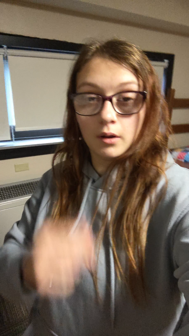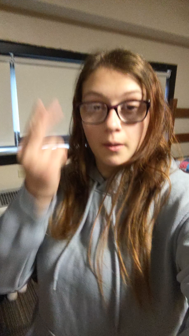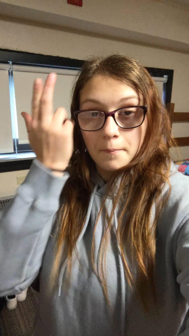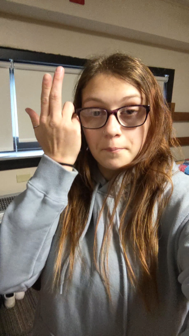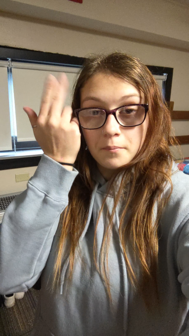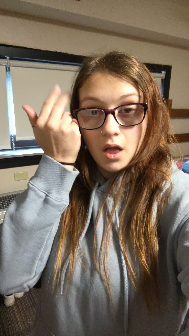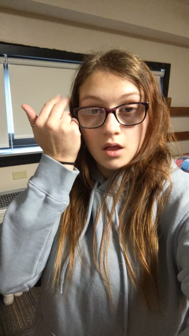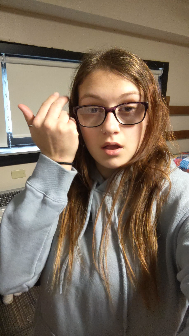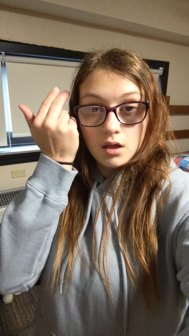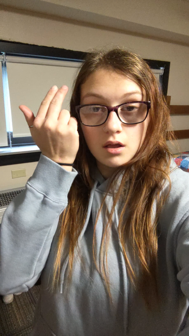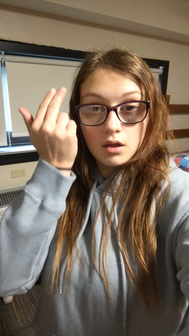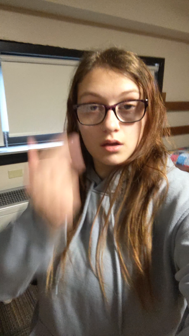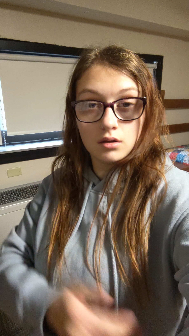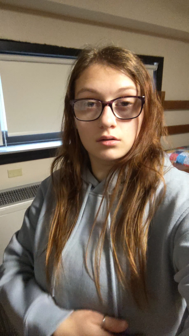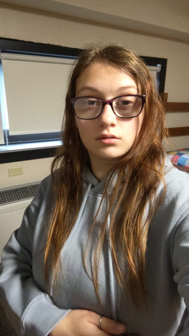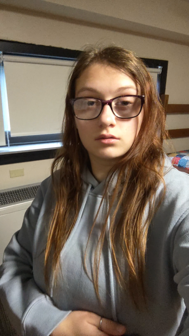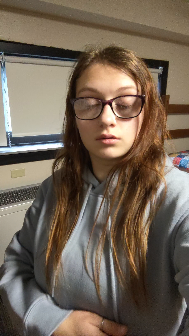bunny